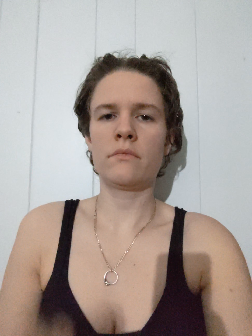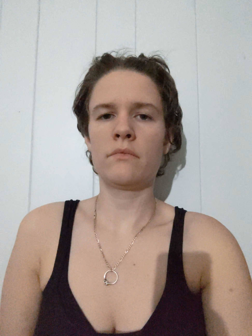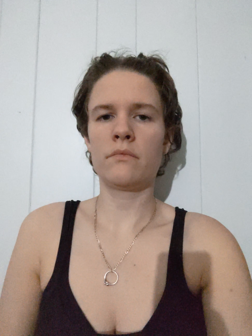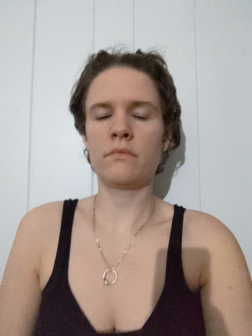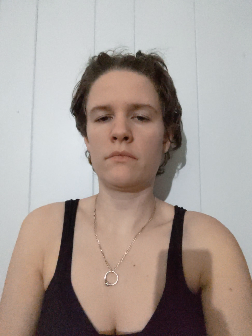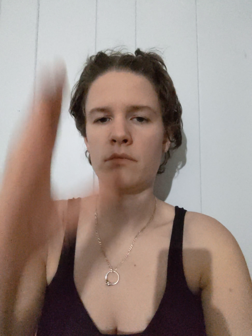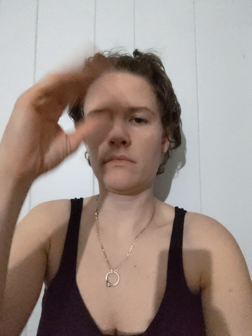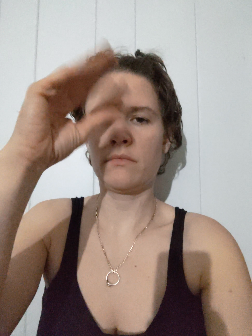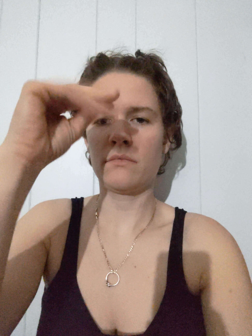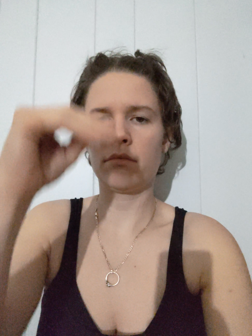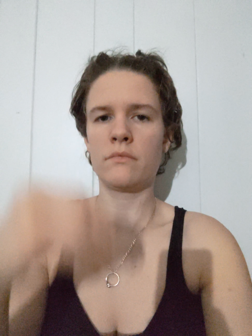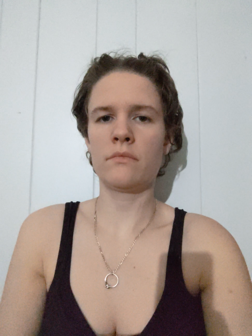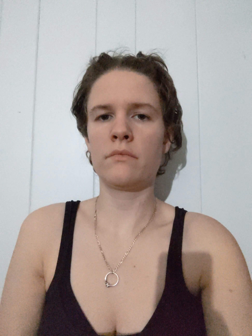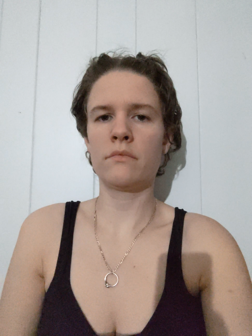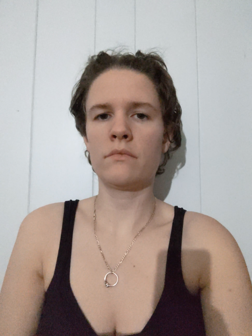boy